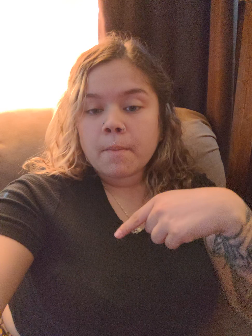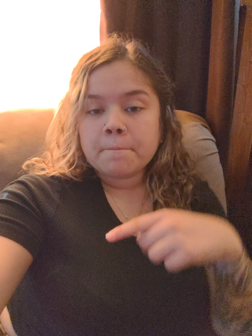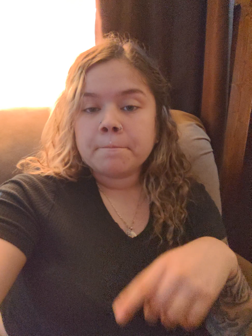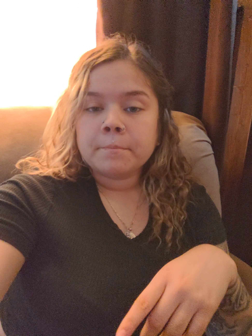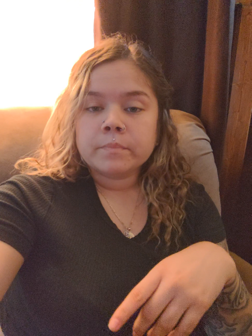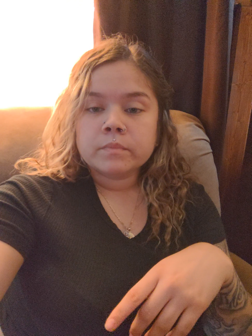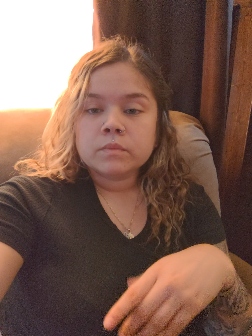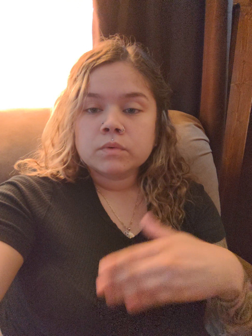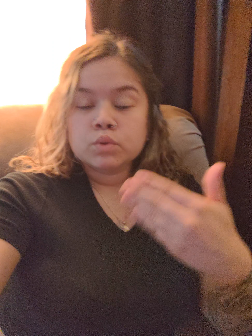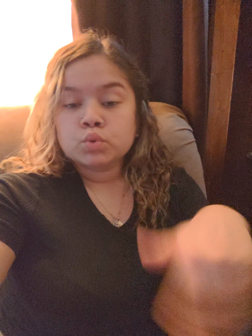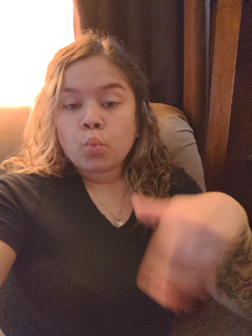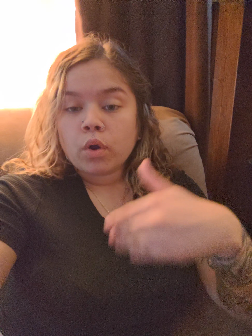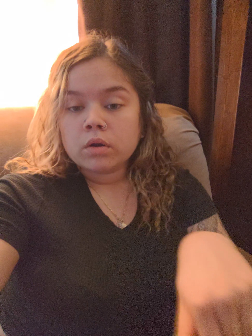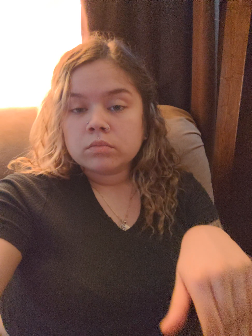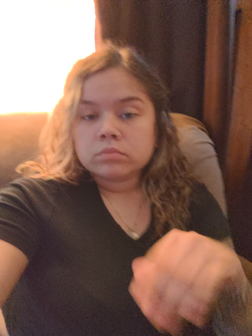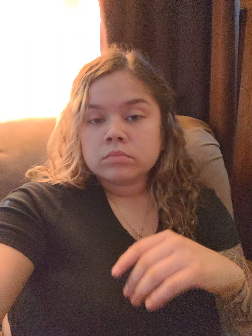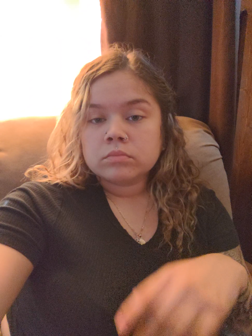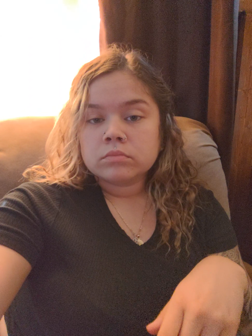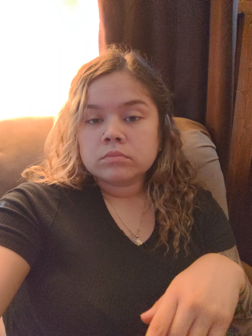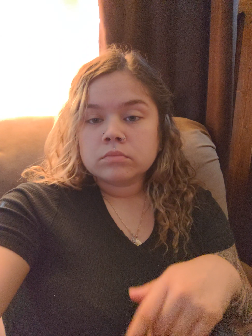shorts